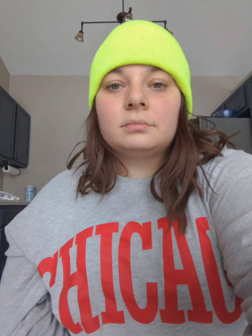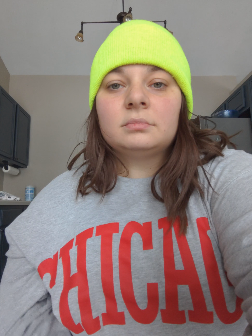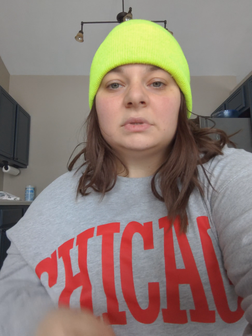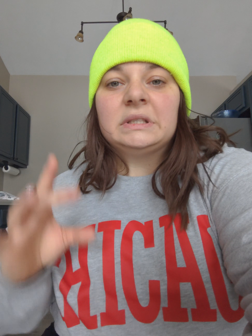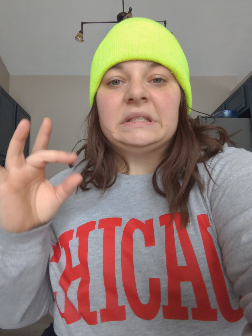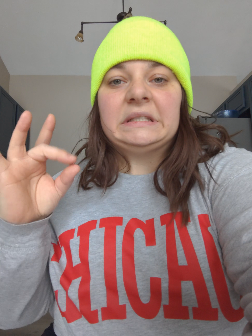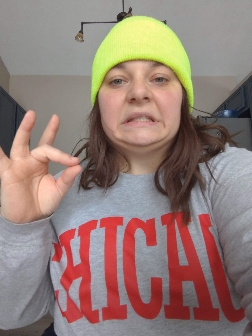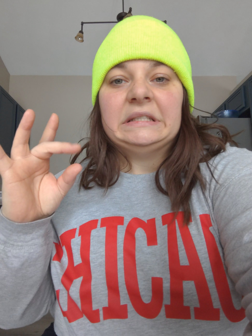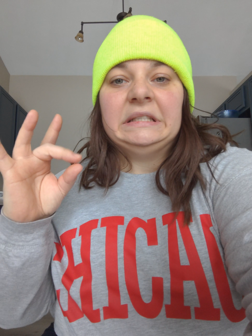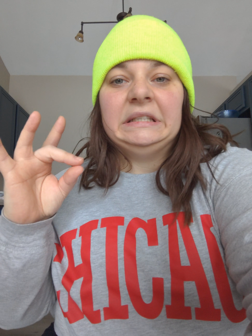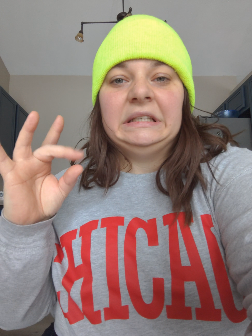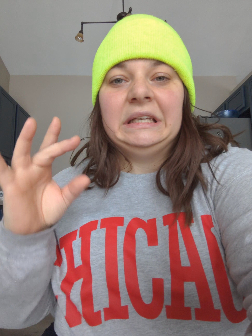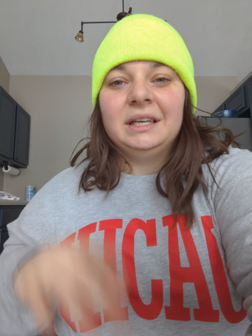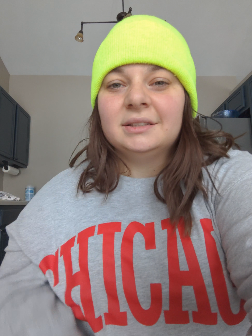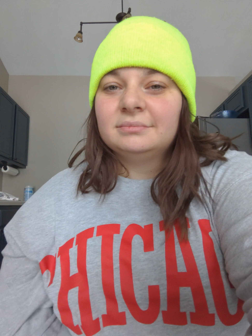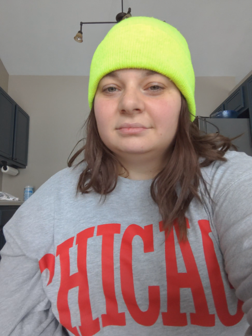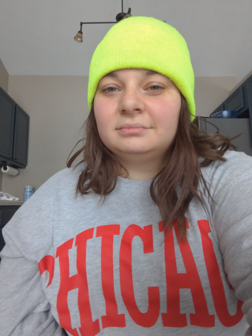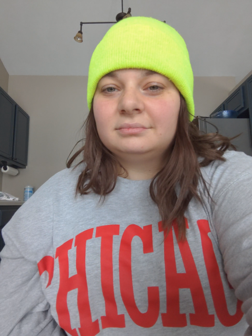sticky